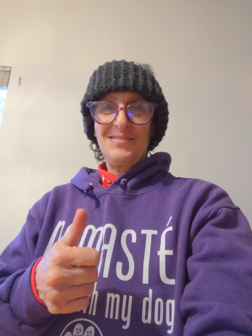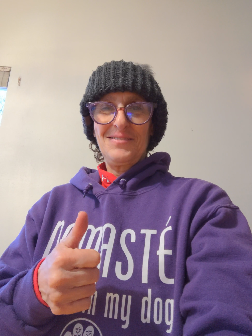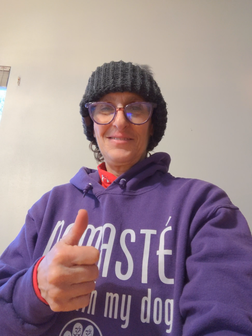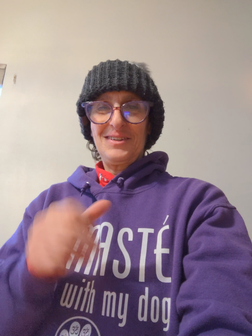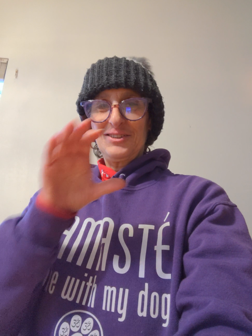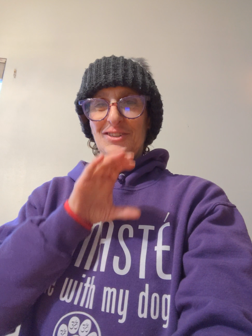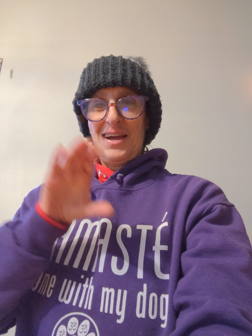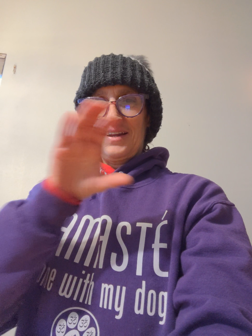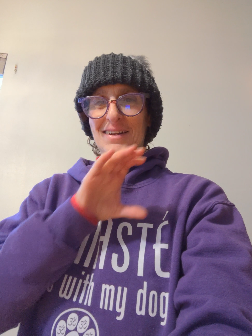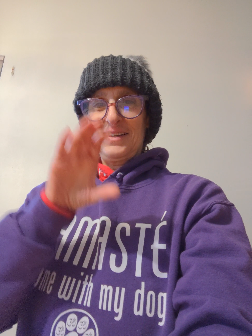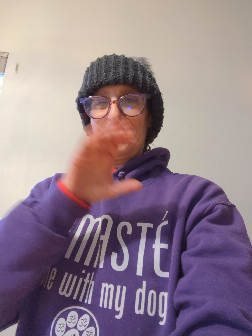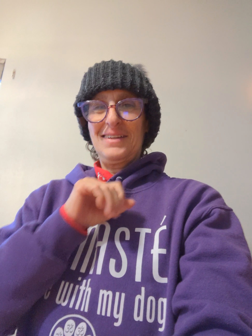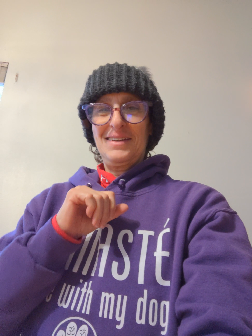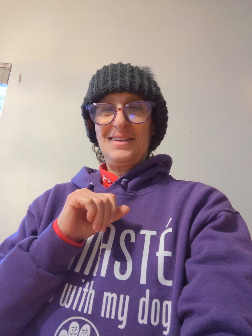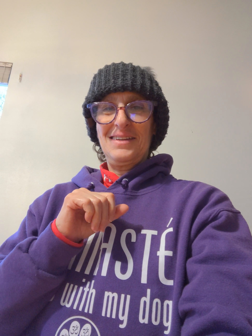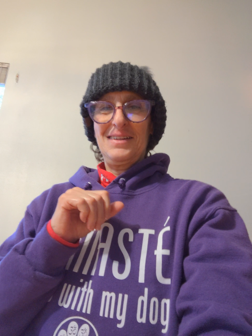chocolate